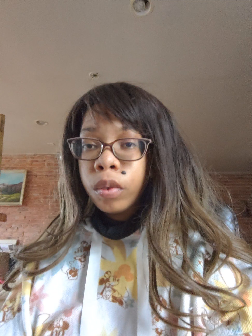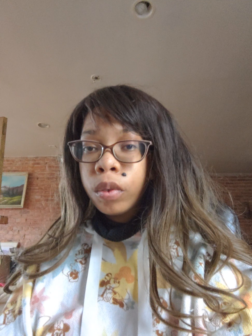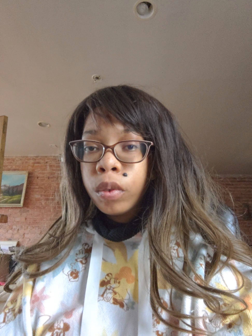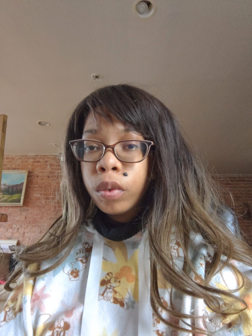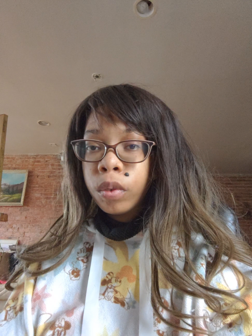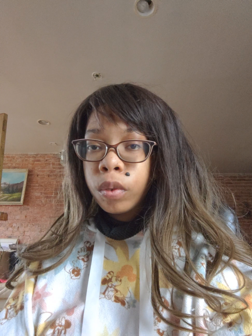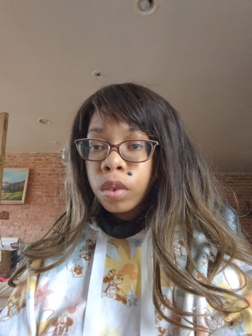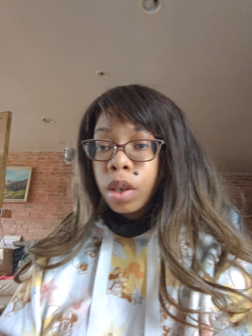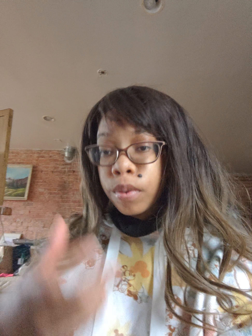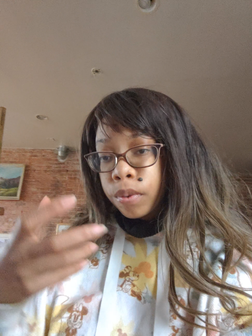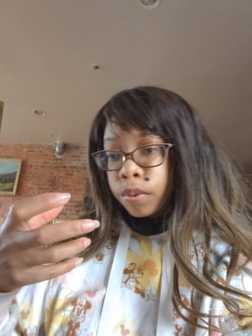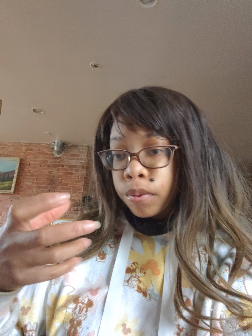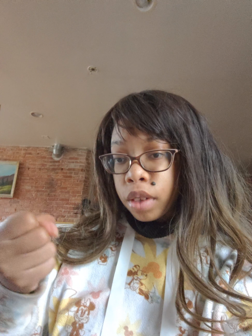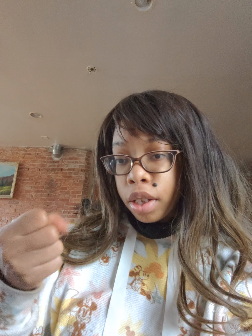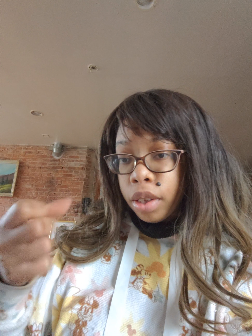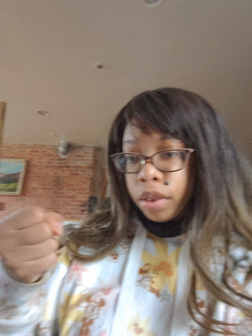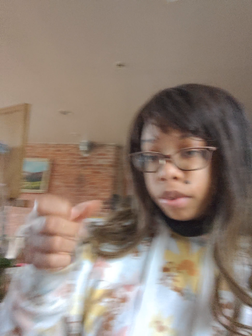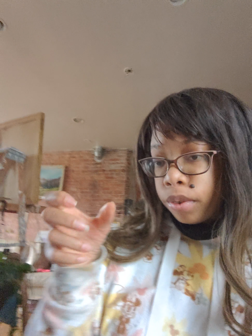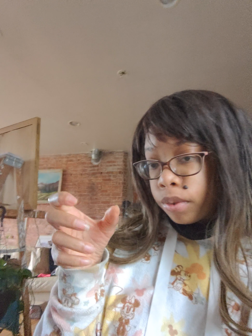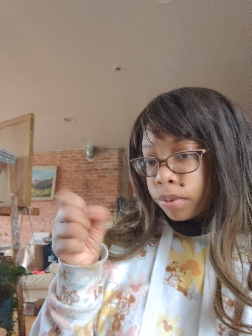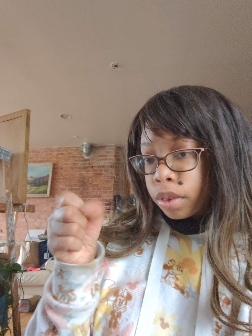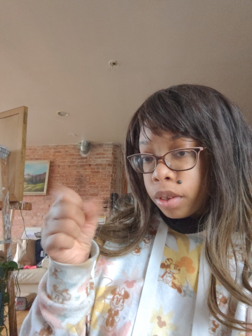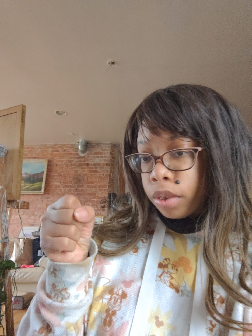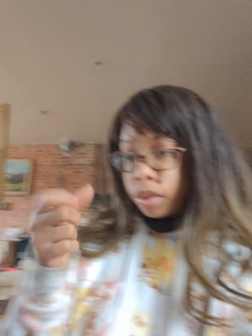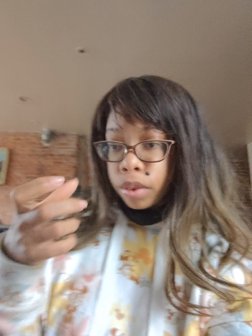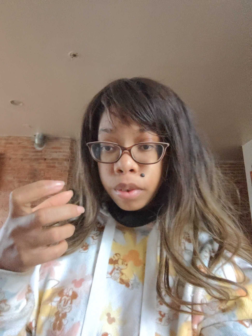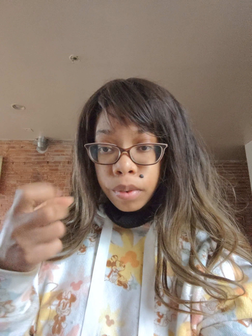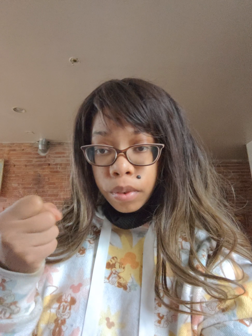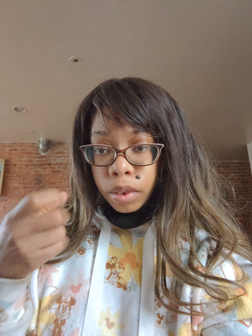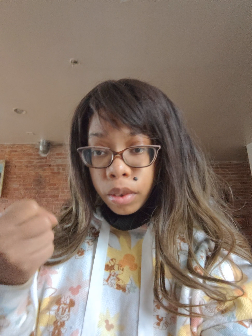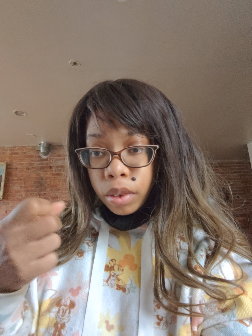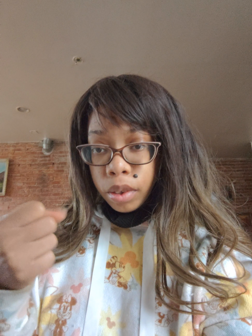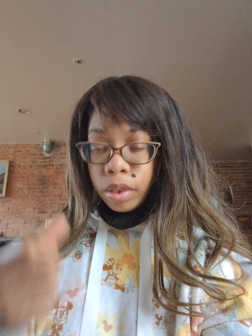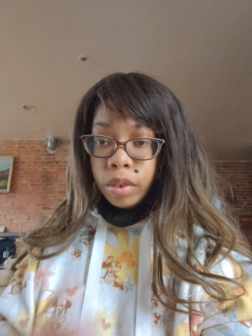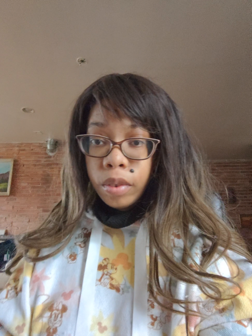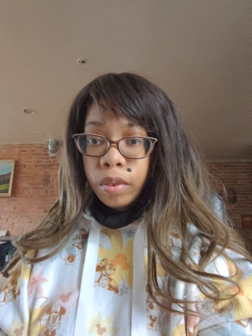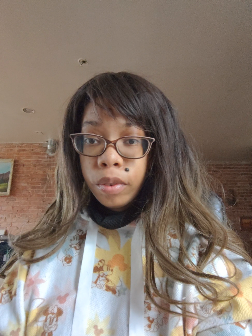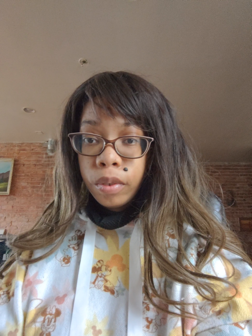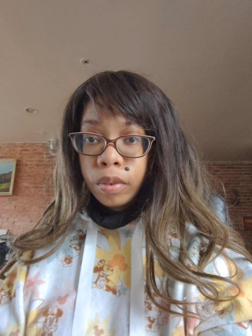milk